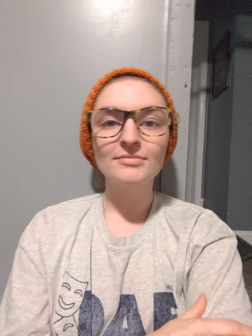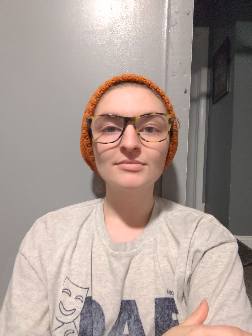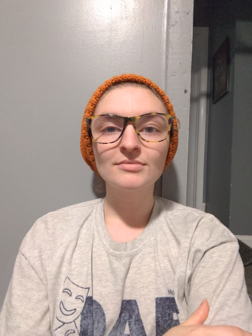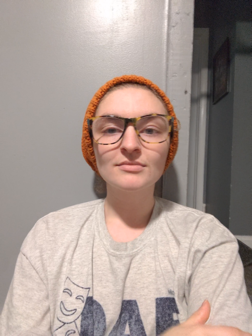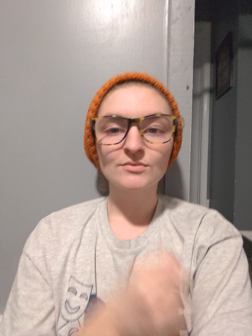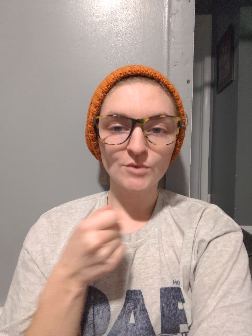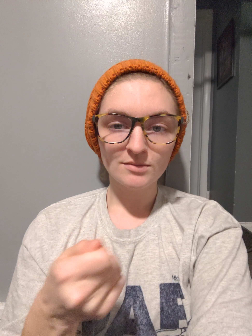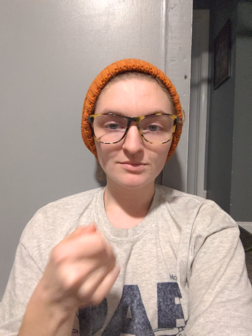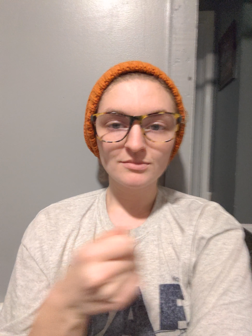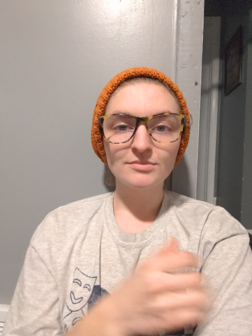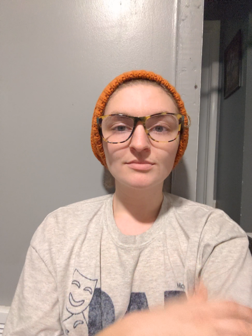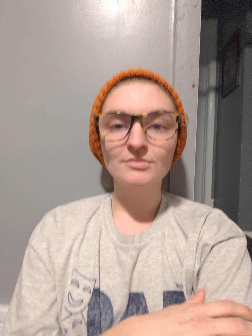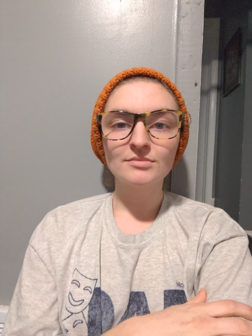vacuum